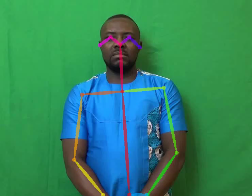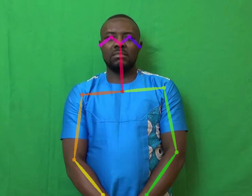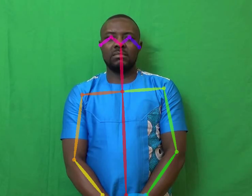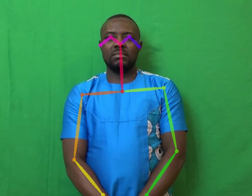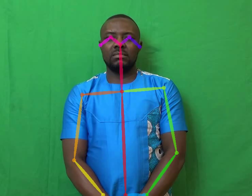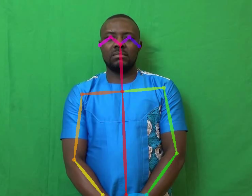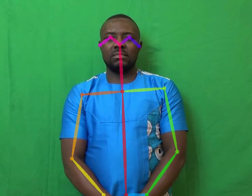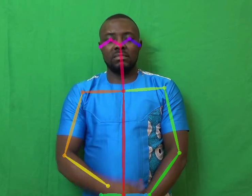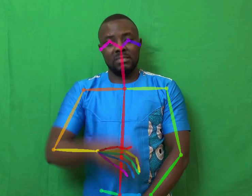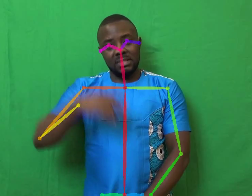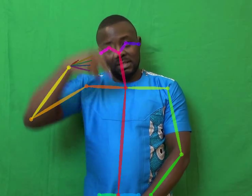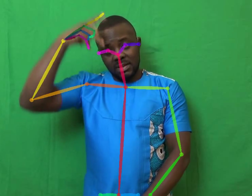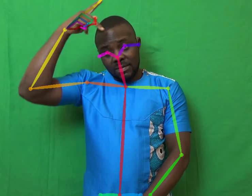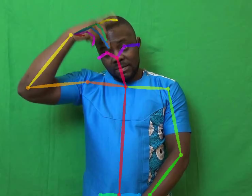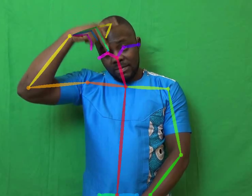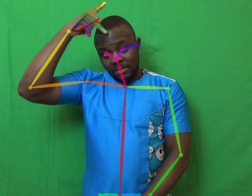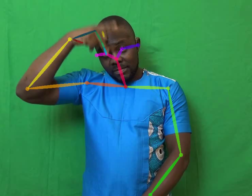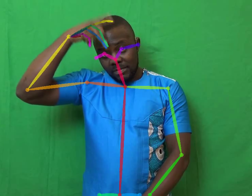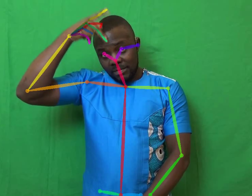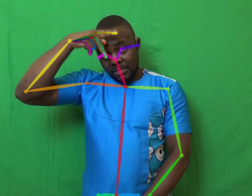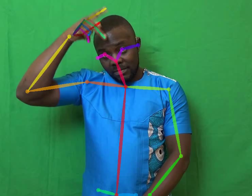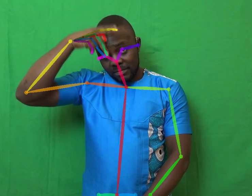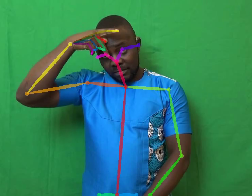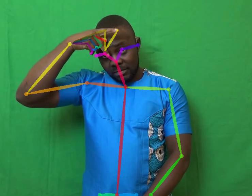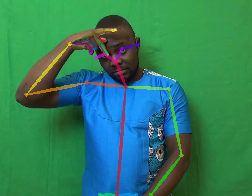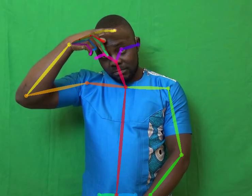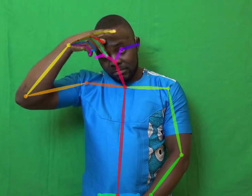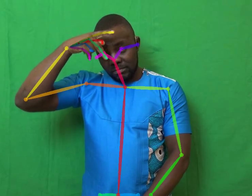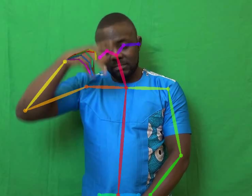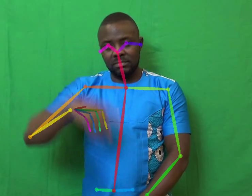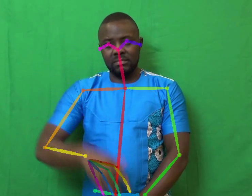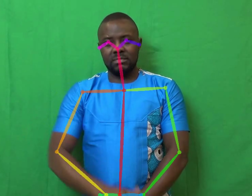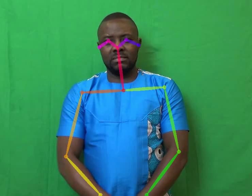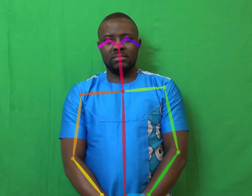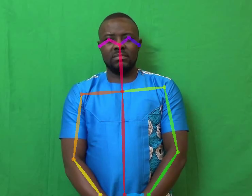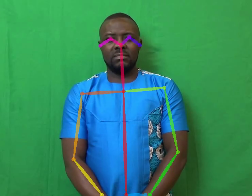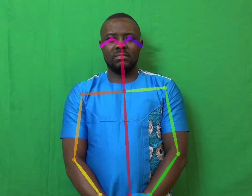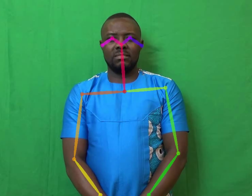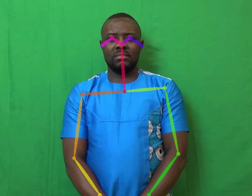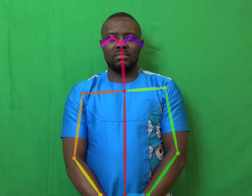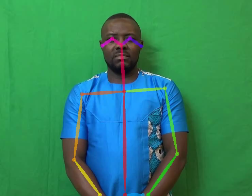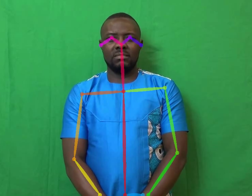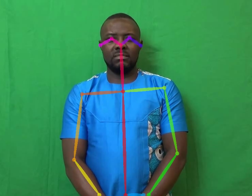philosophy or proverb